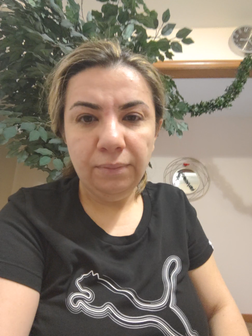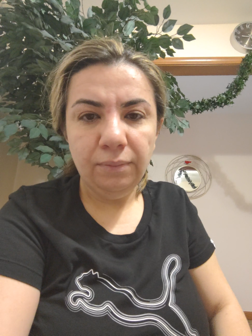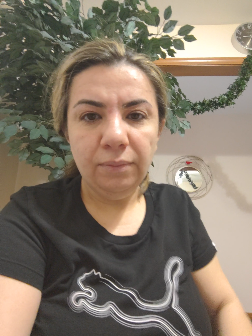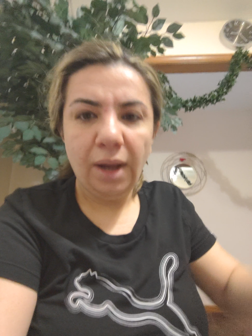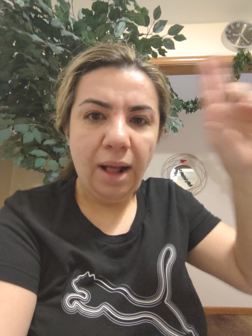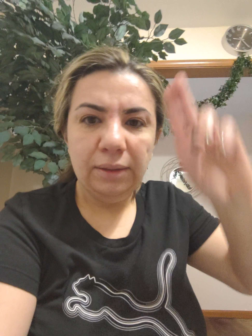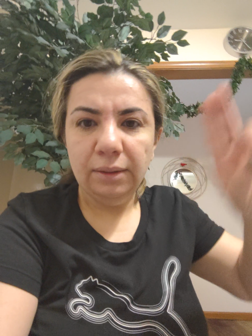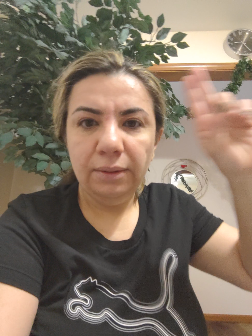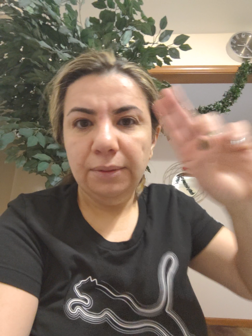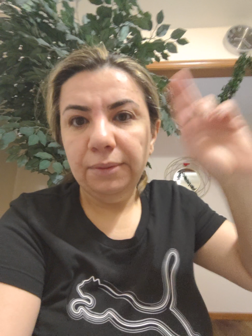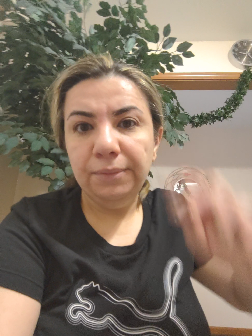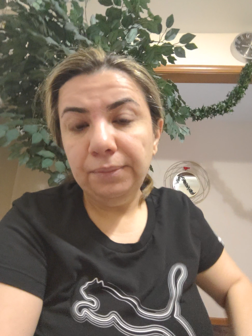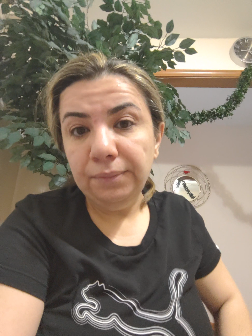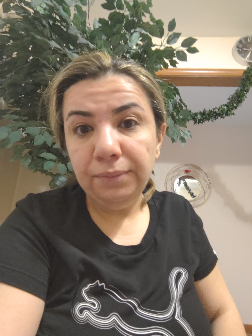uncle